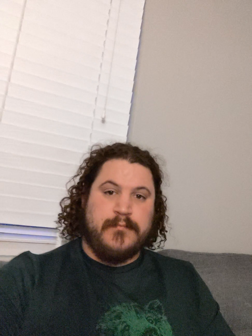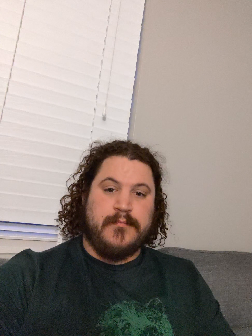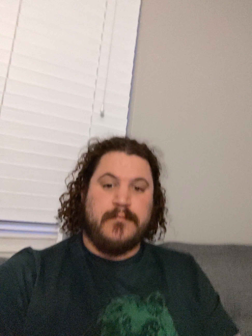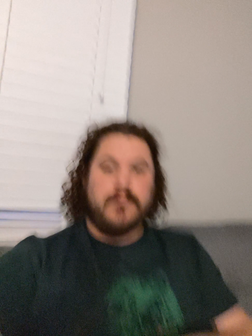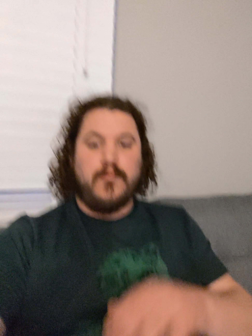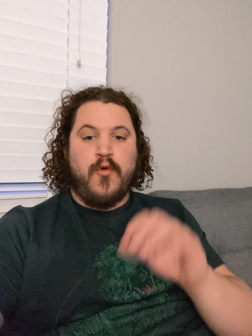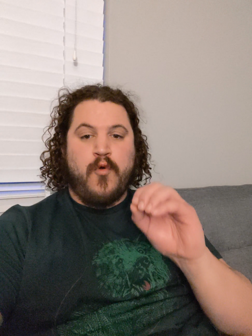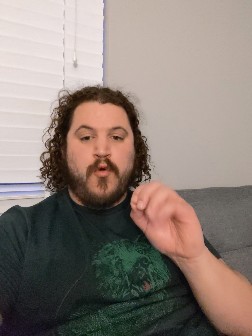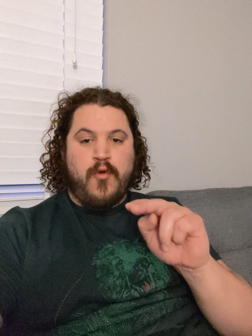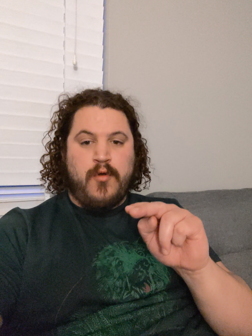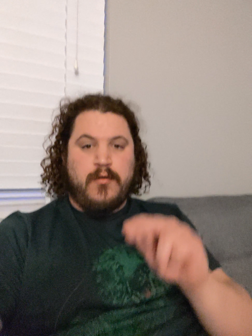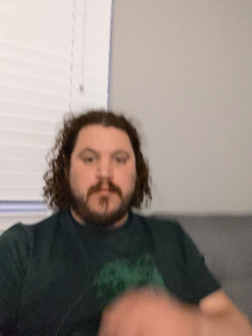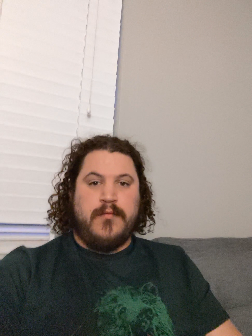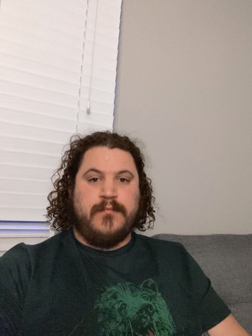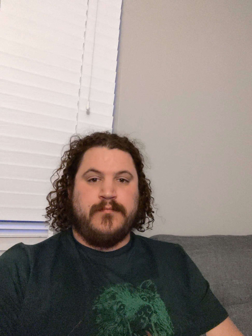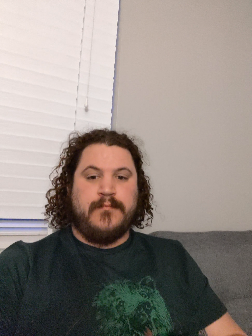on